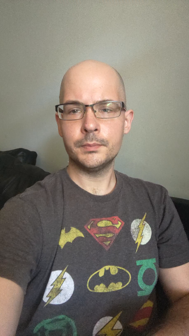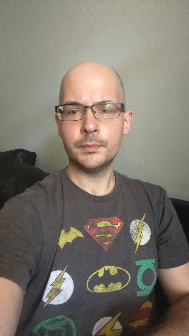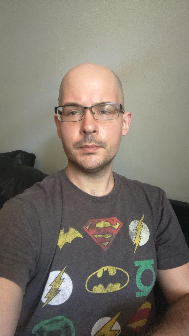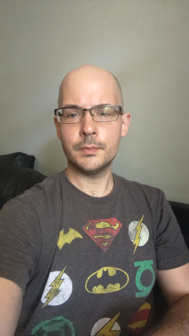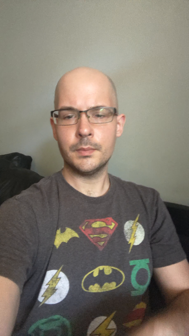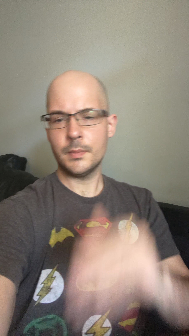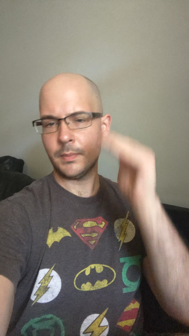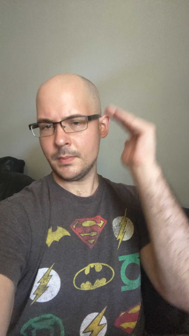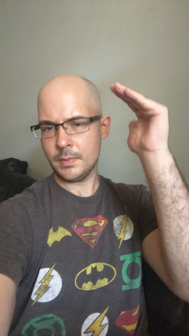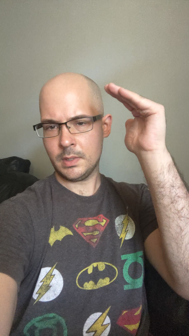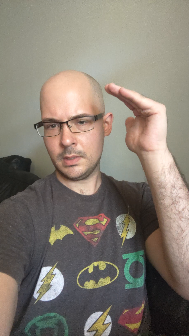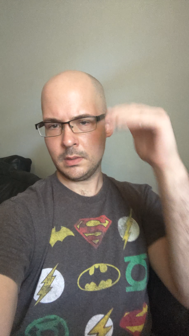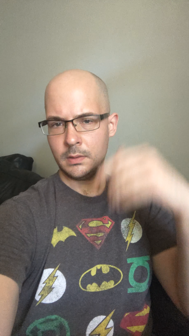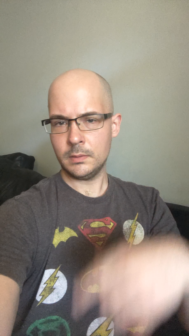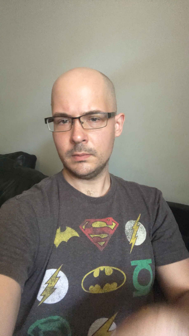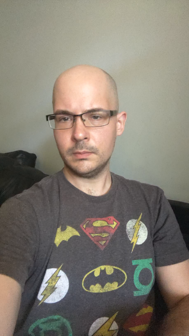big